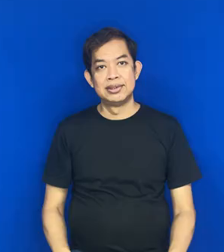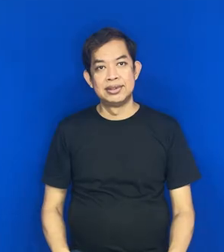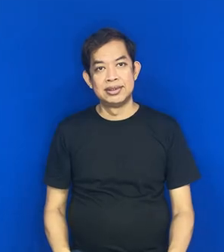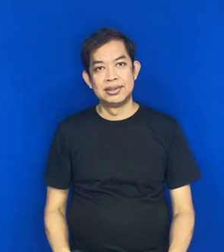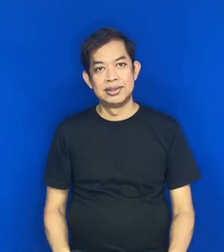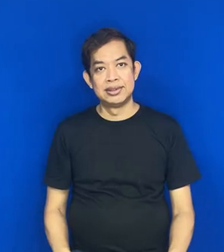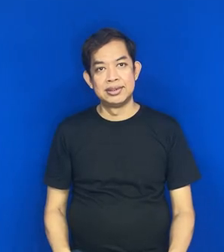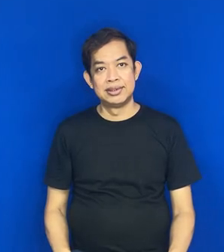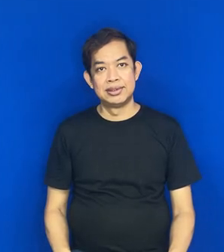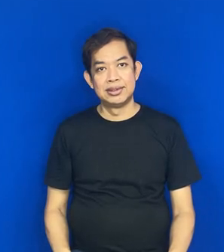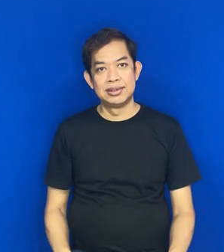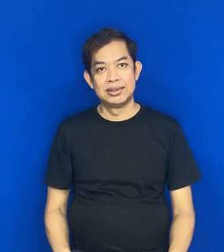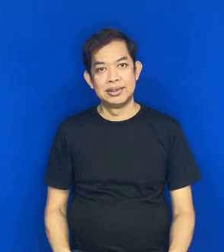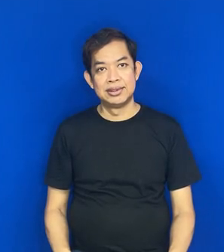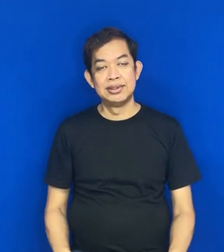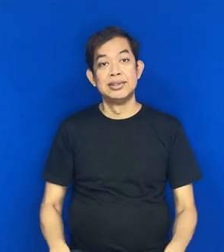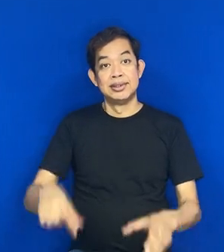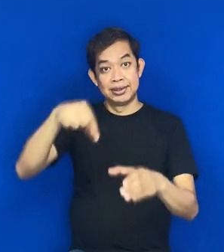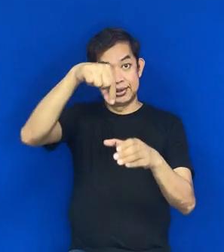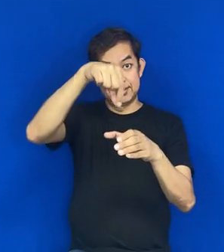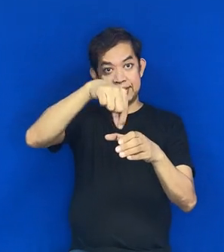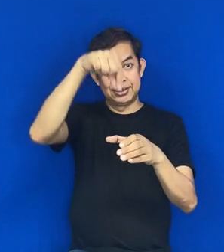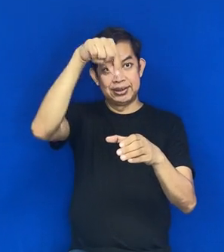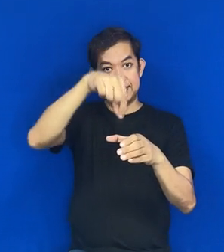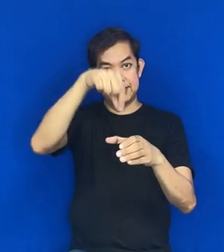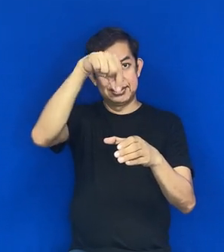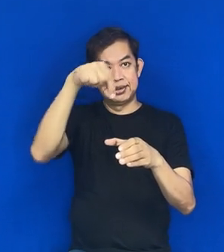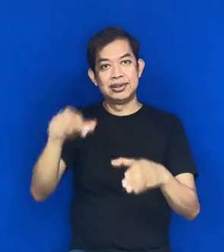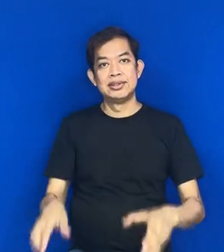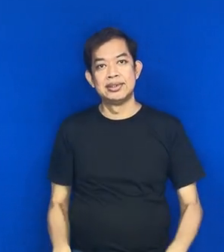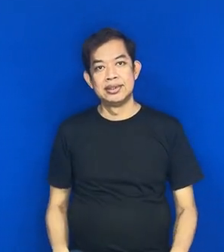tea